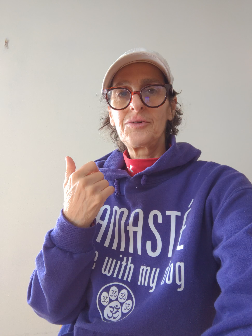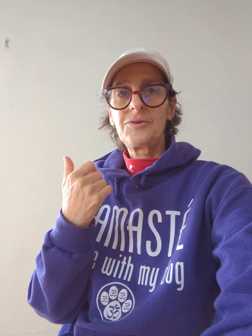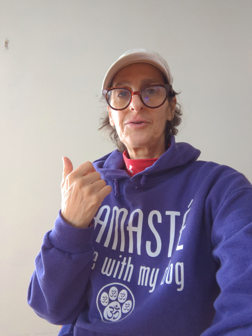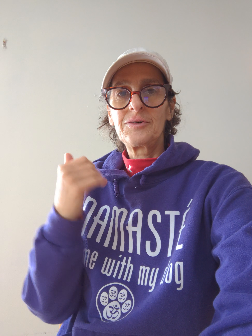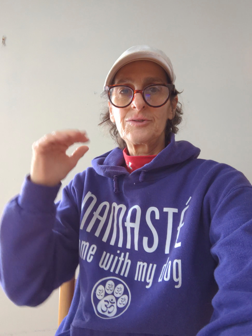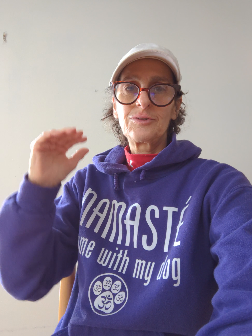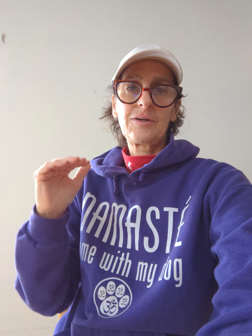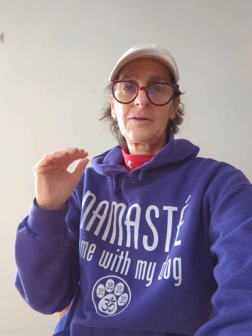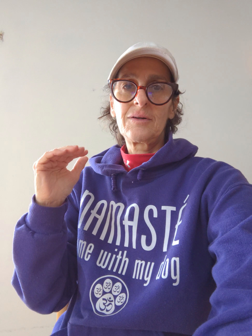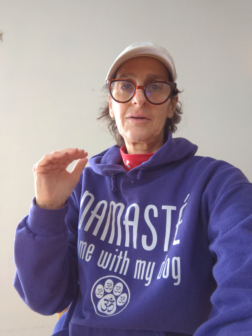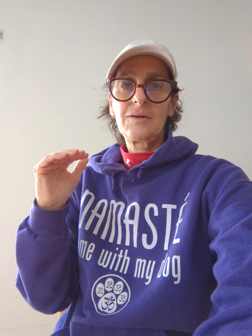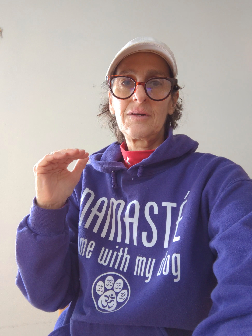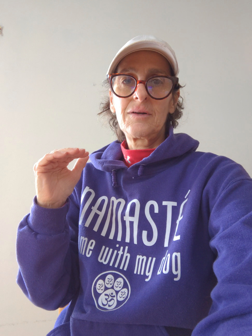child